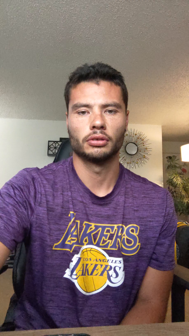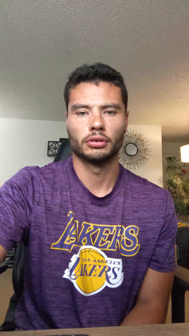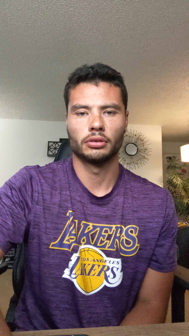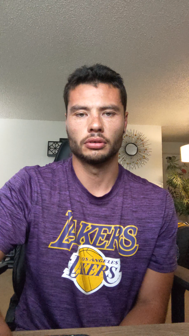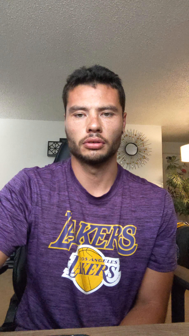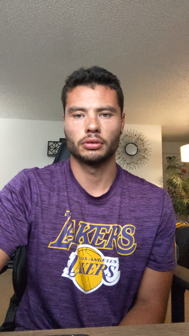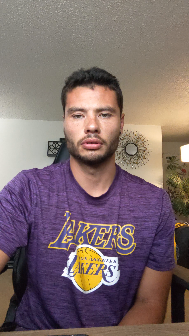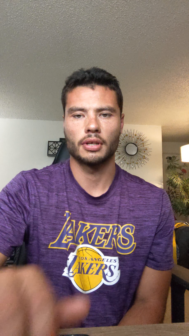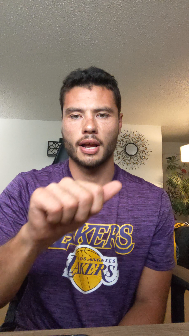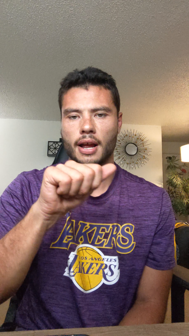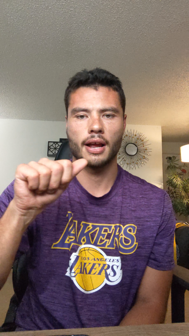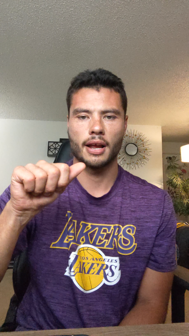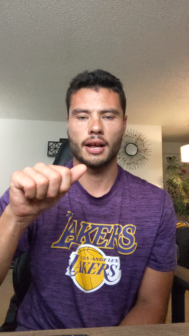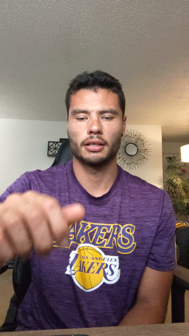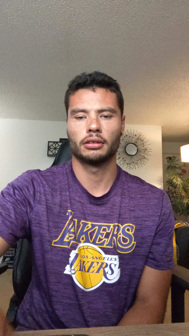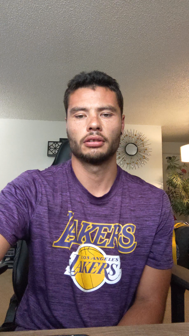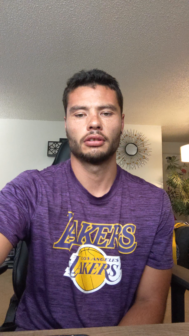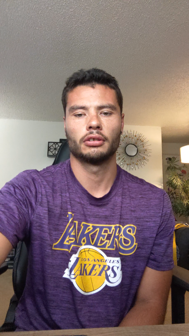a